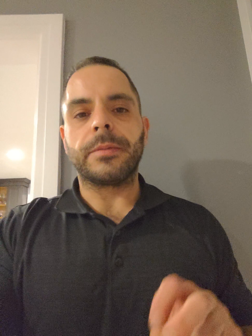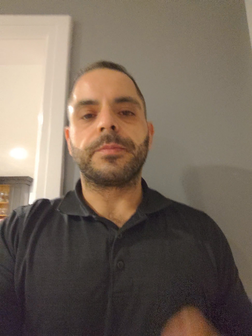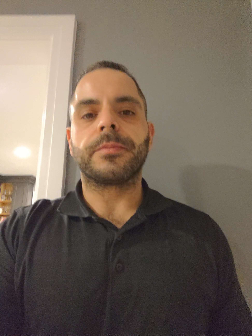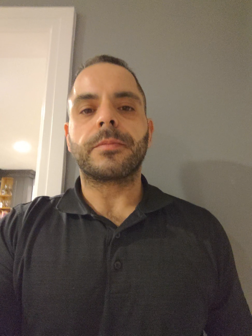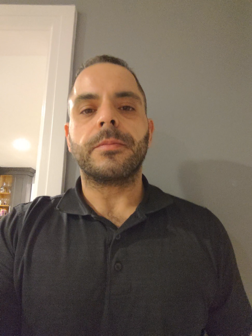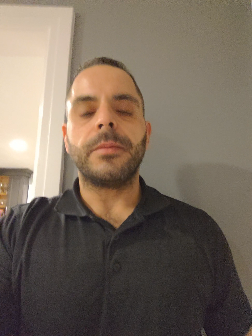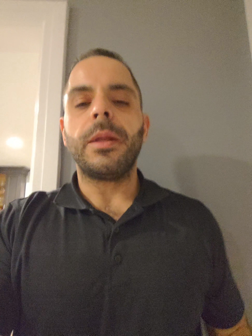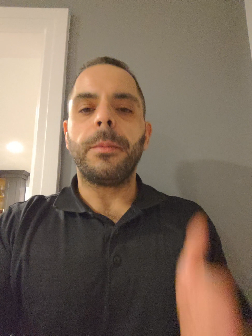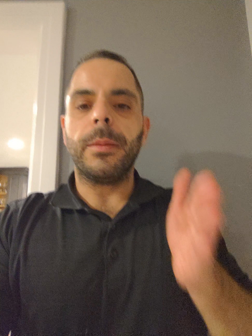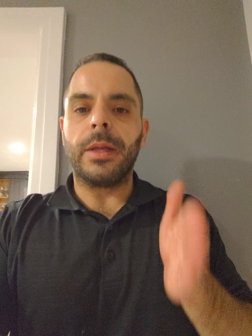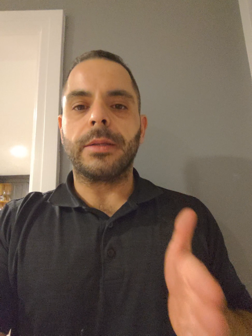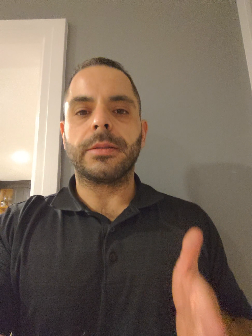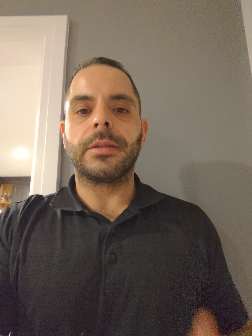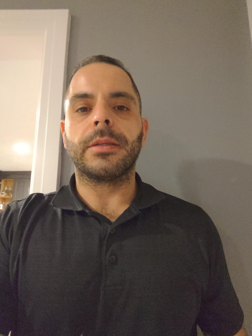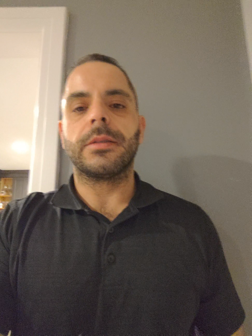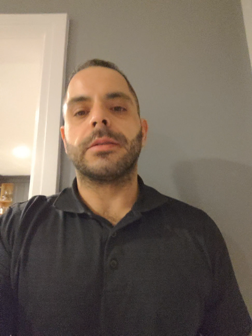beside